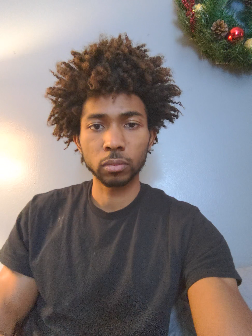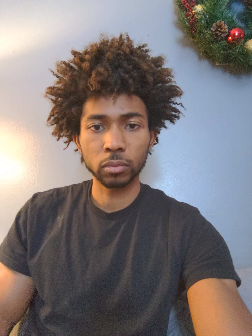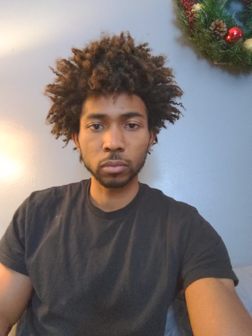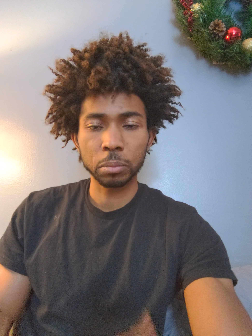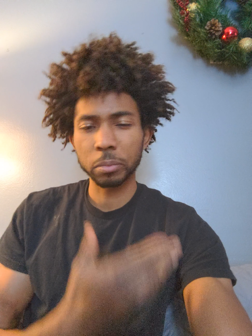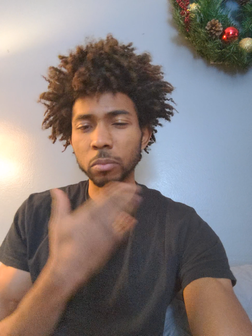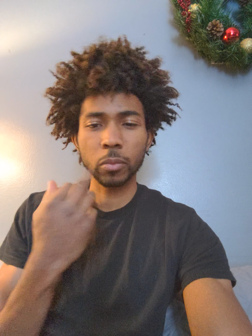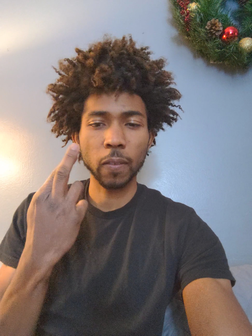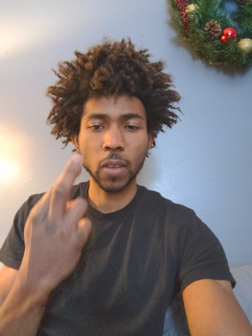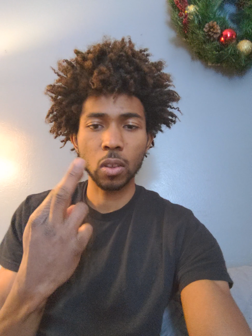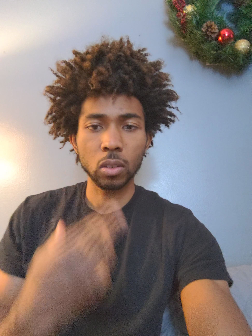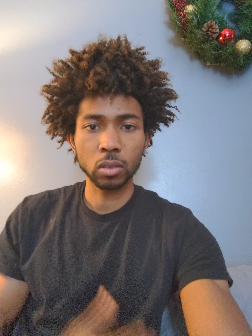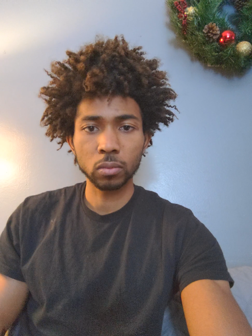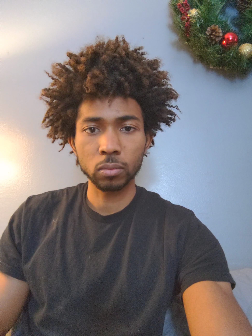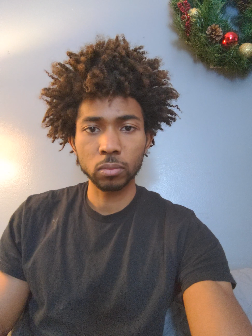beside